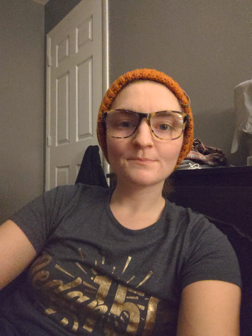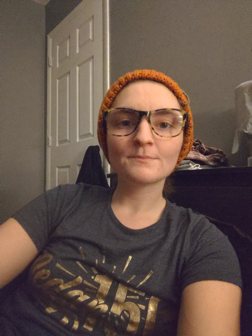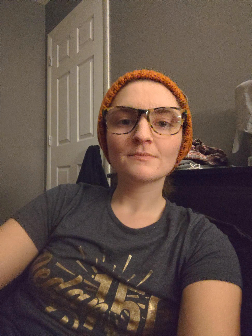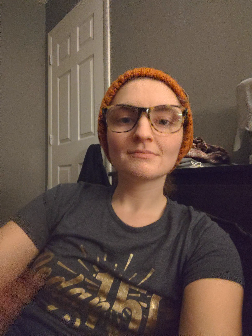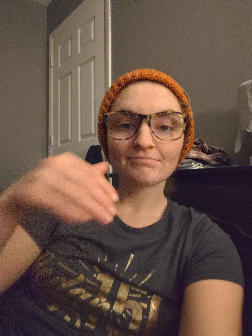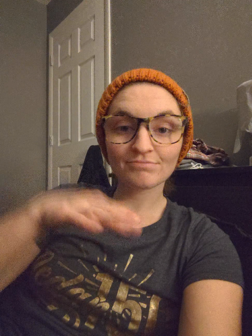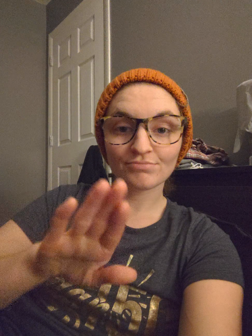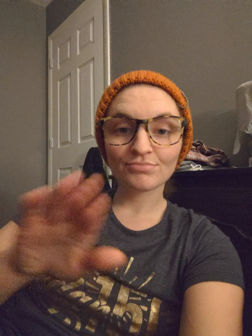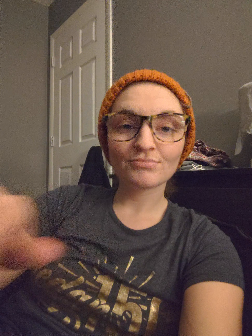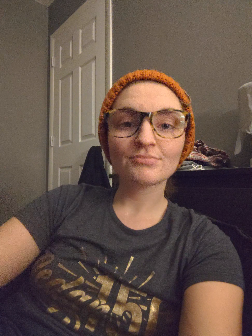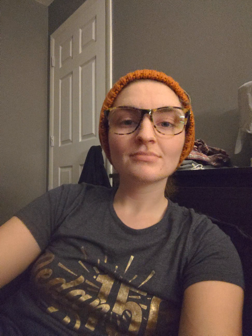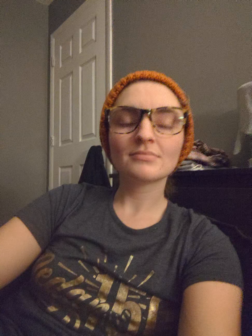into